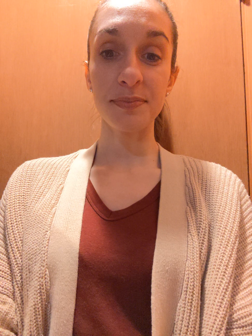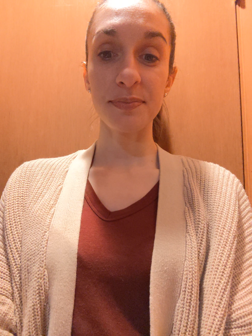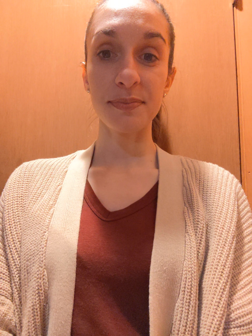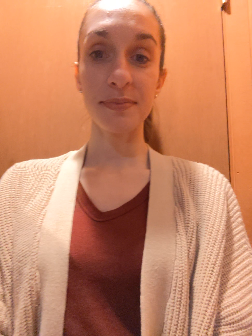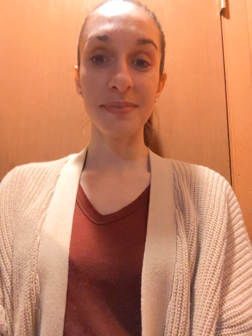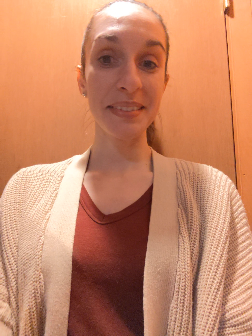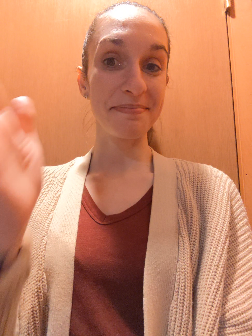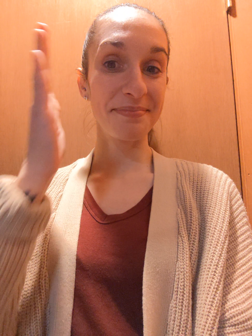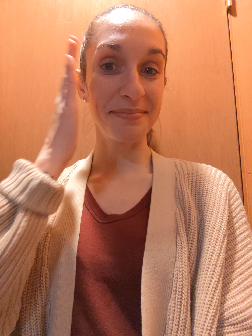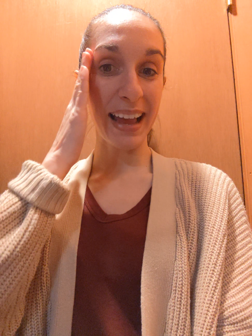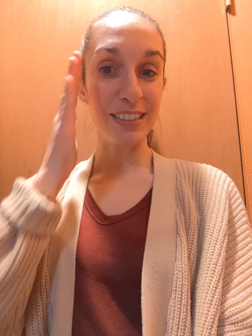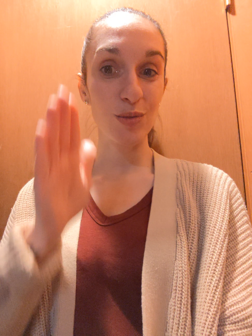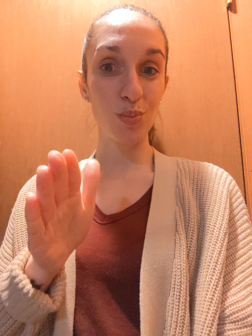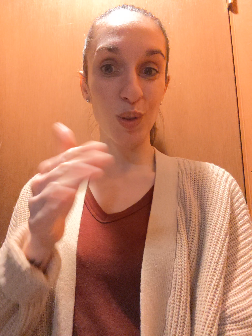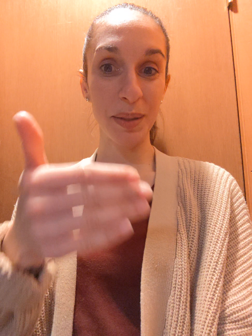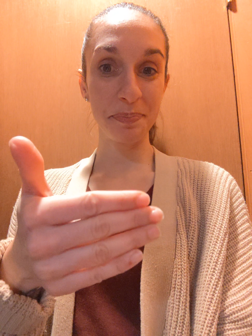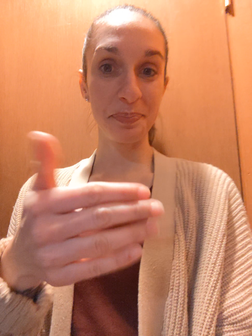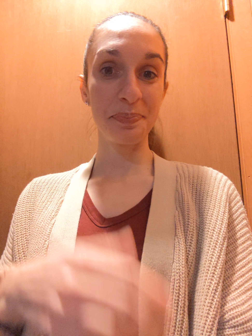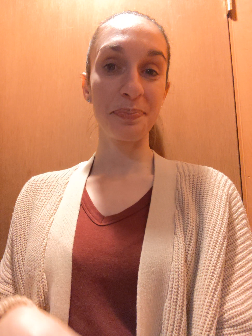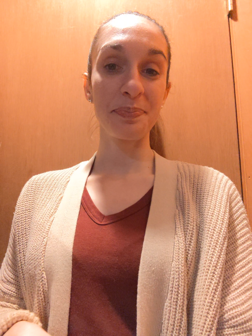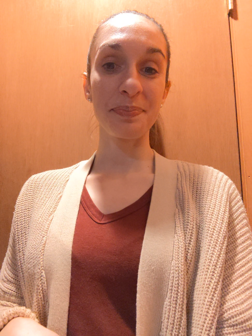bedroom